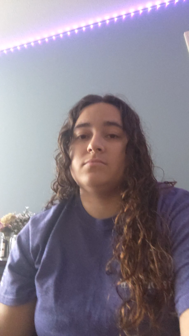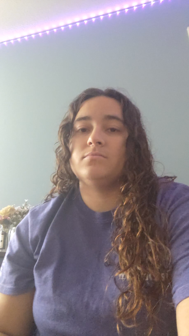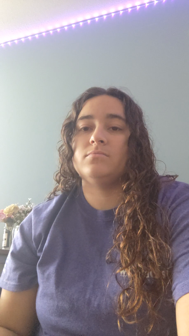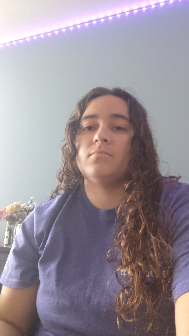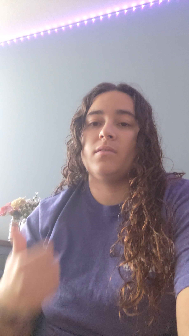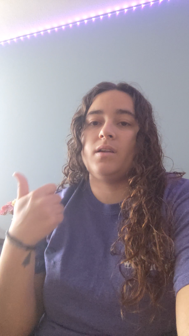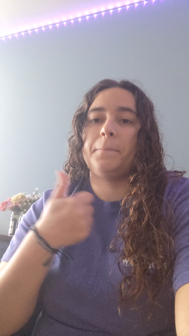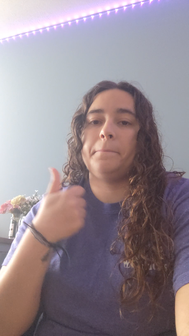game